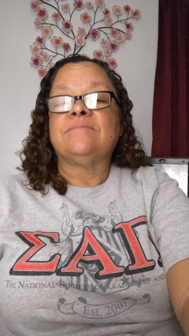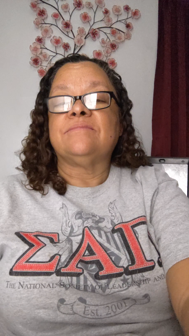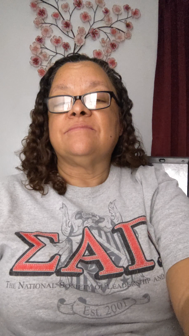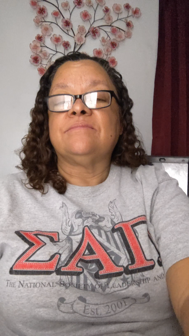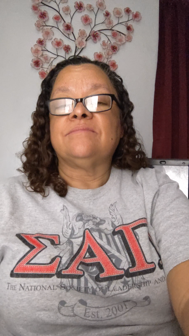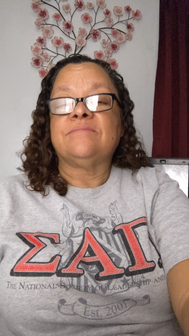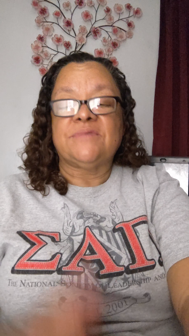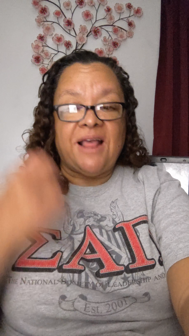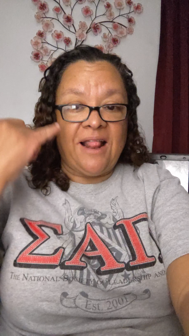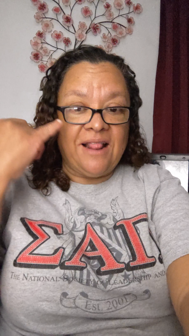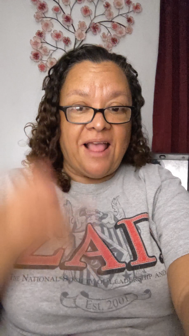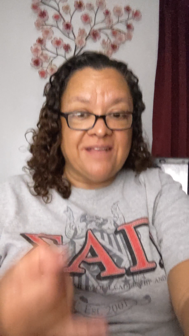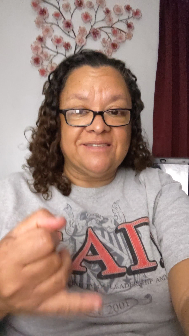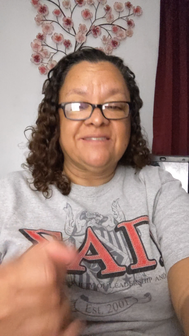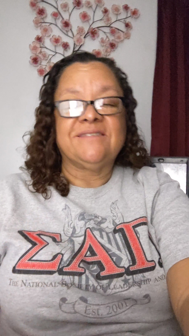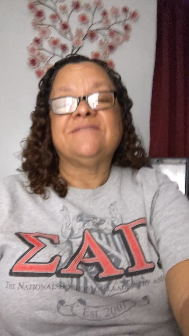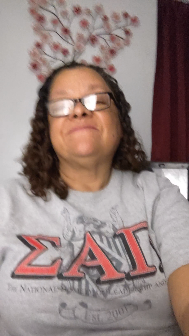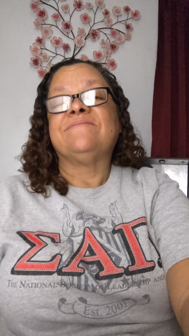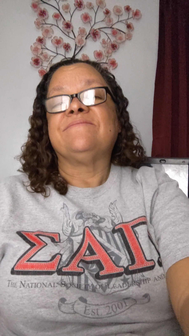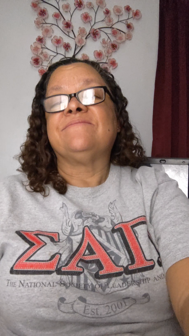last